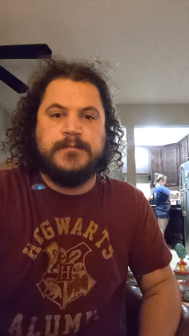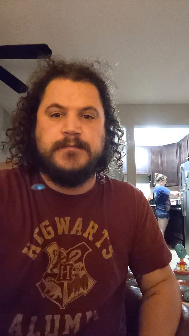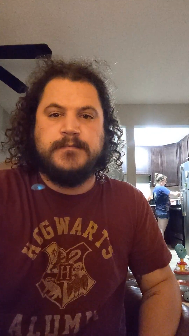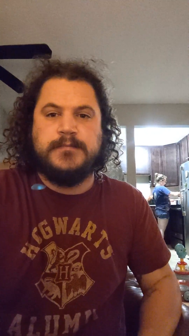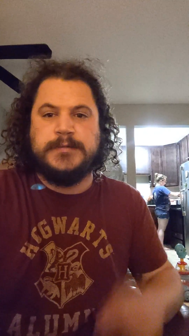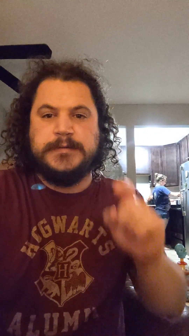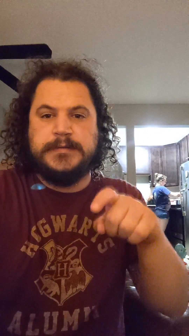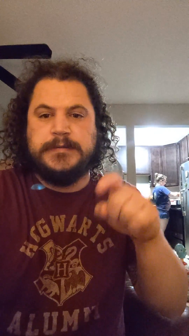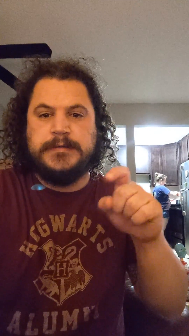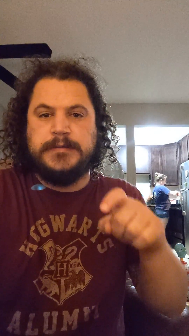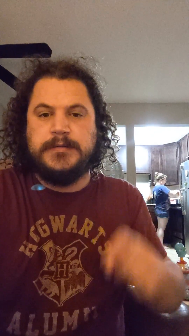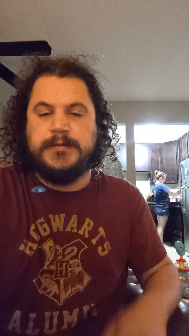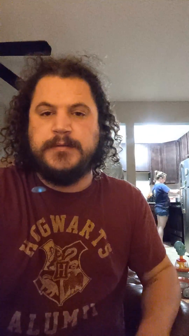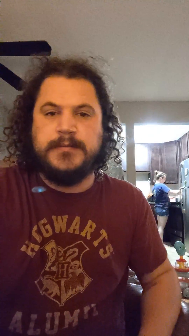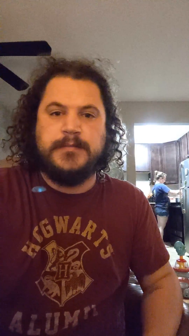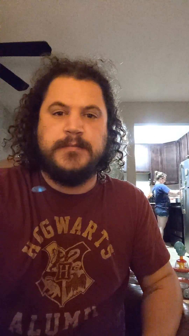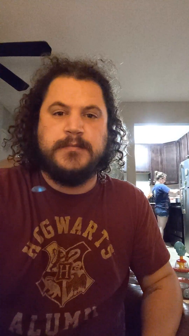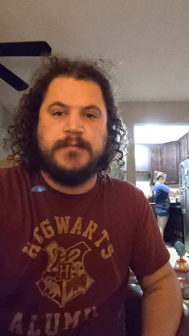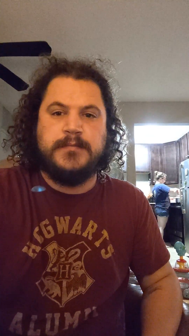need